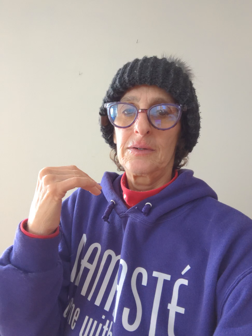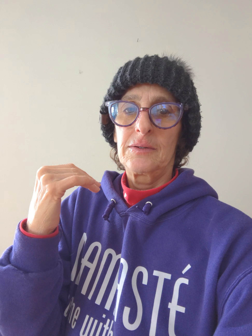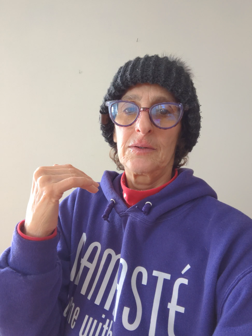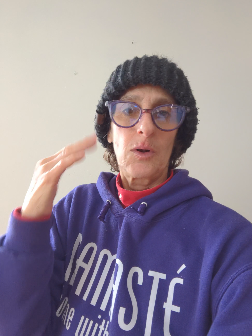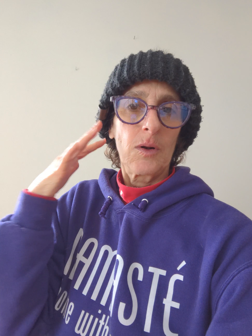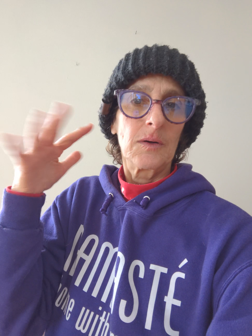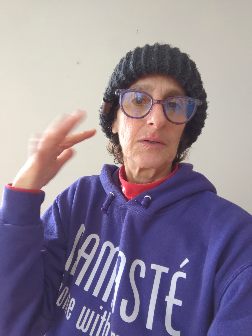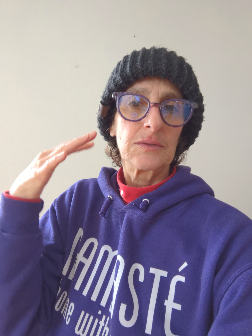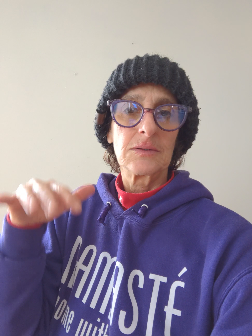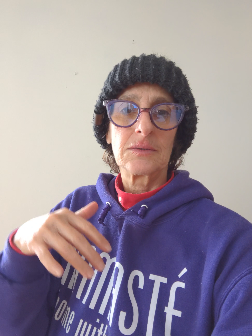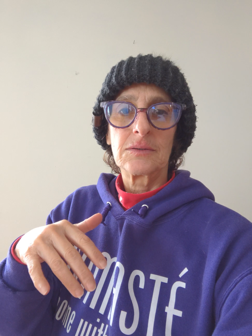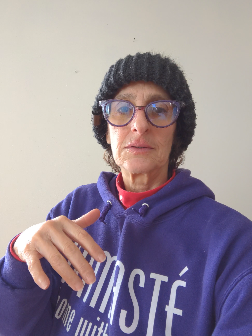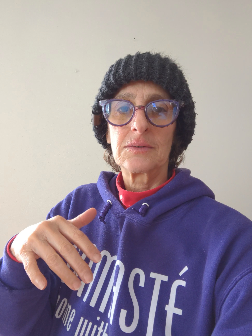noisy